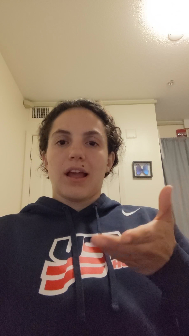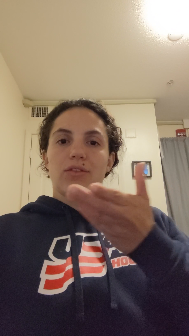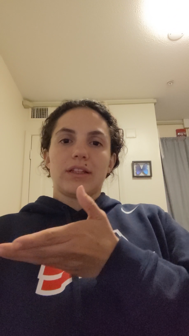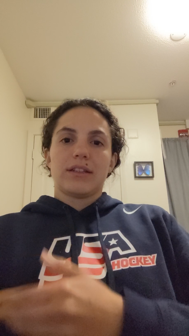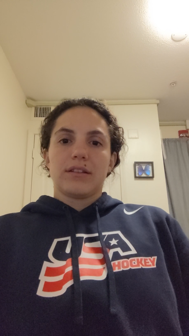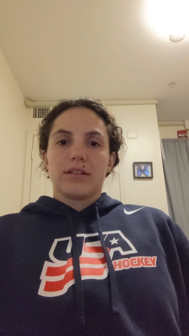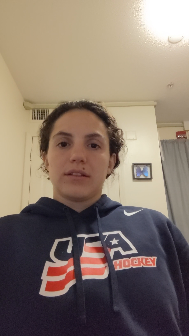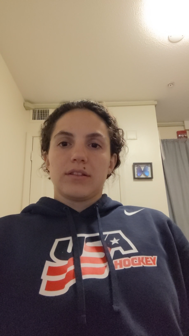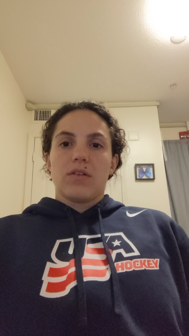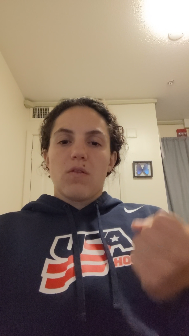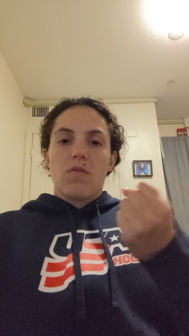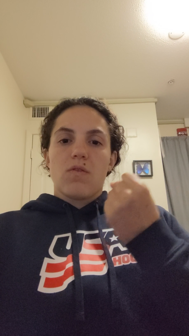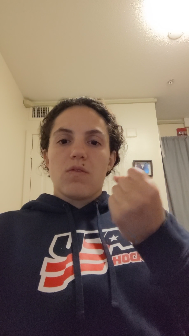hold